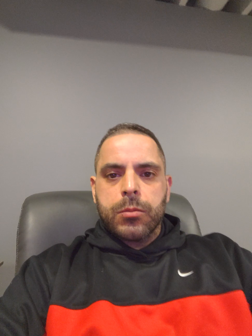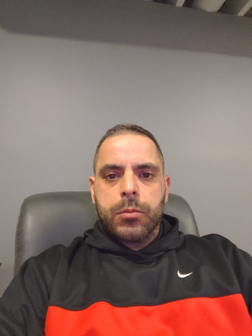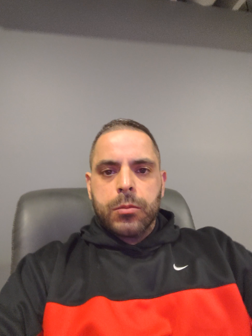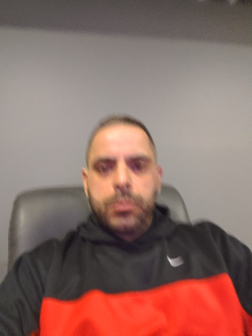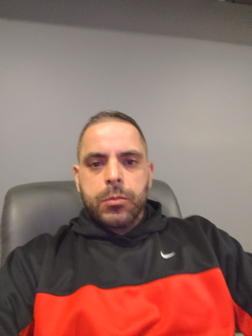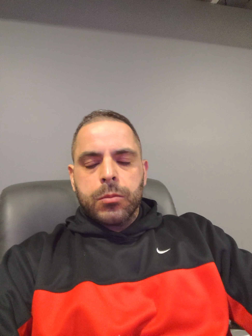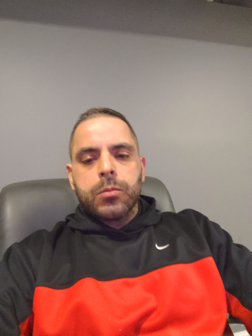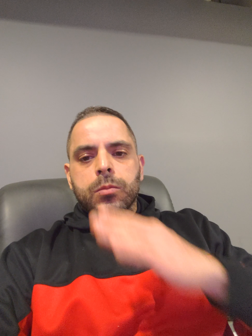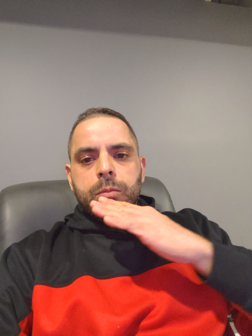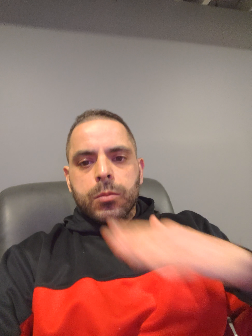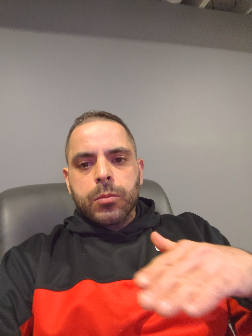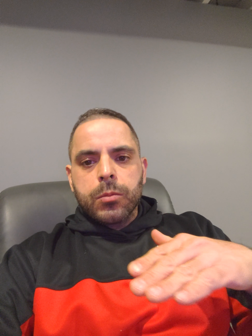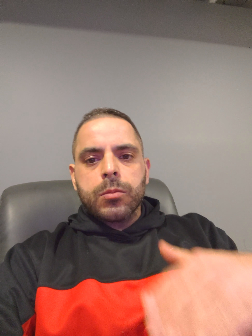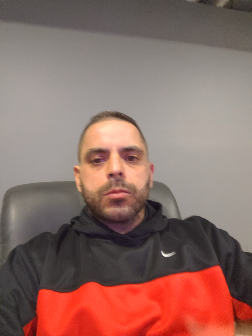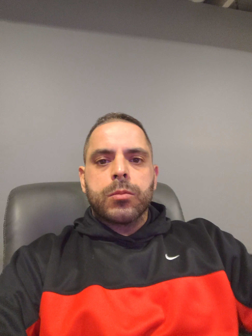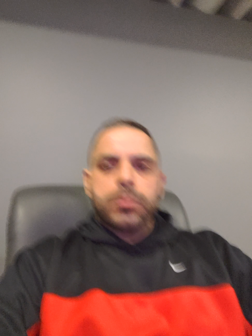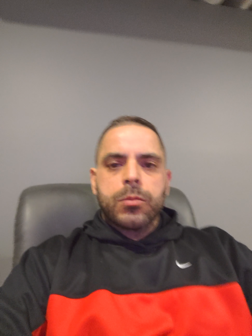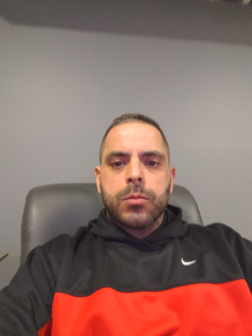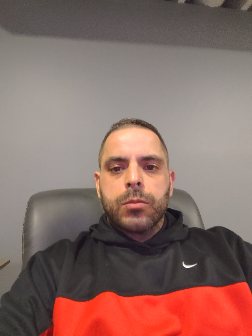quiet